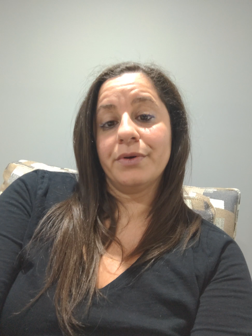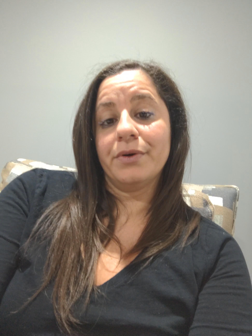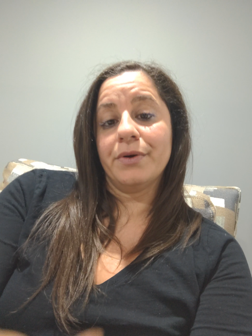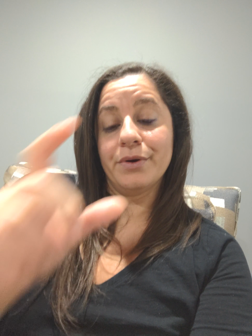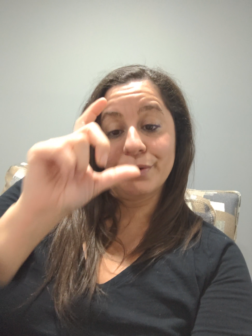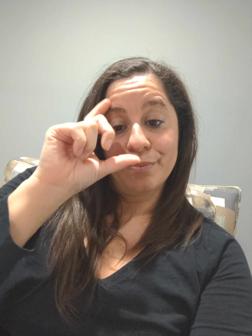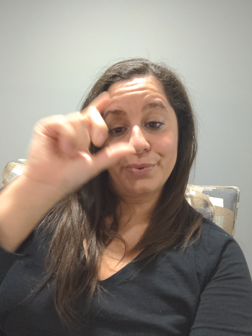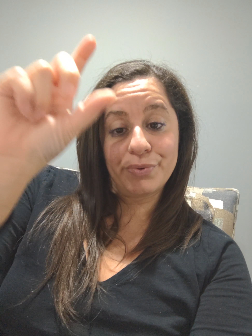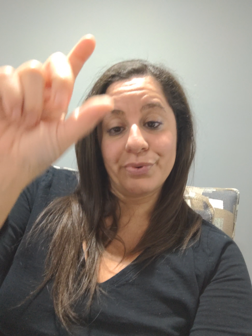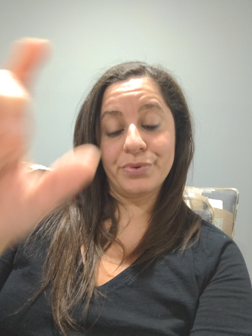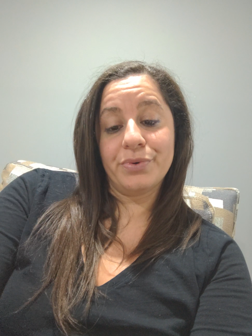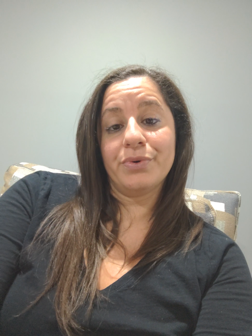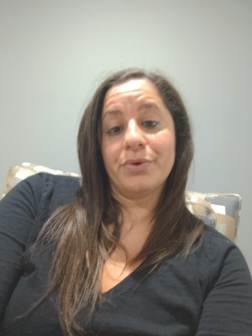moon